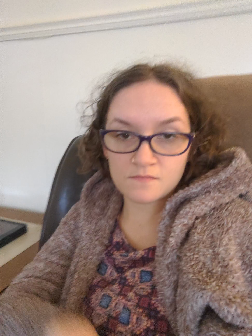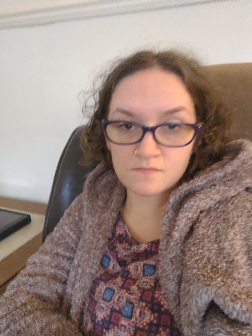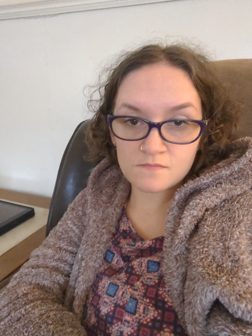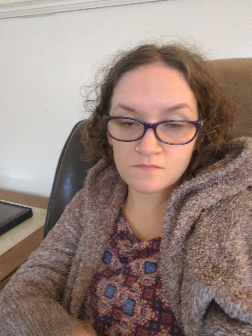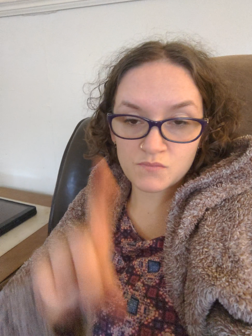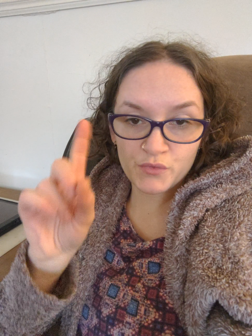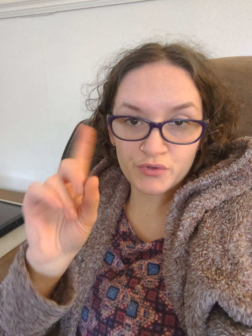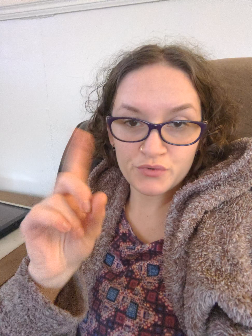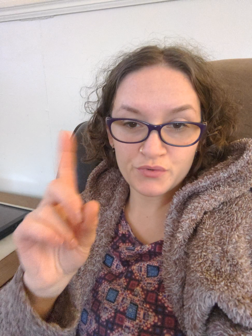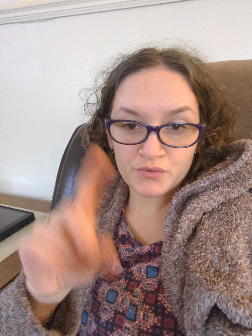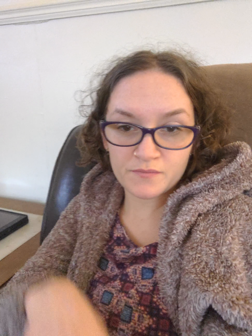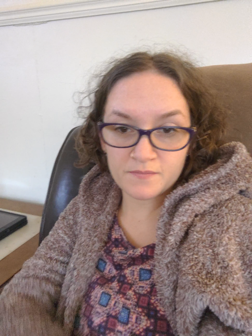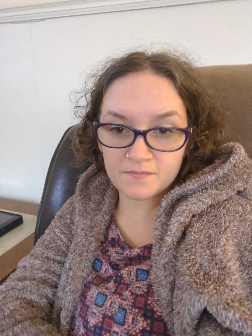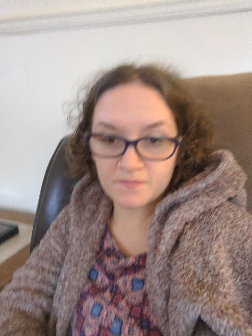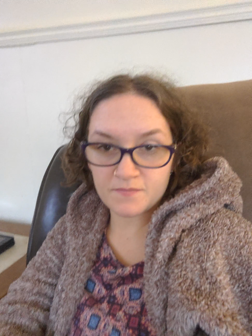where